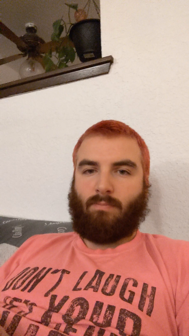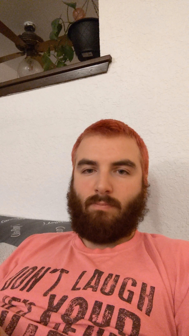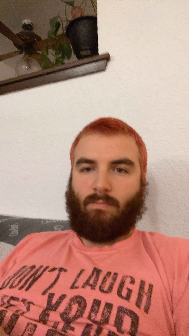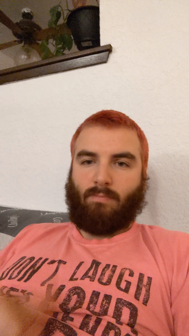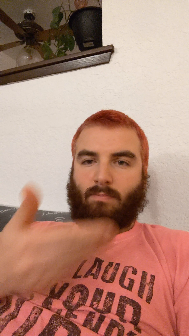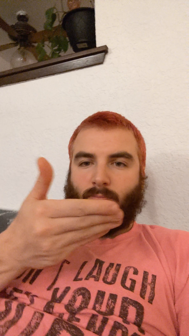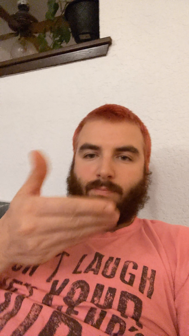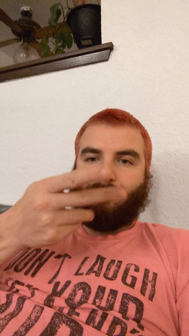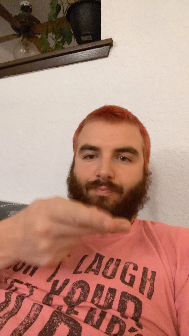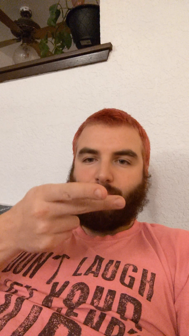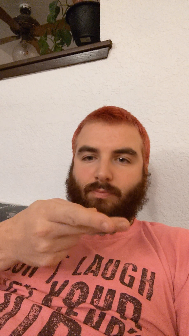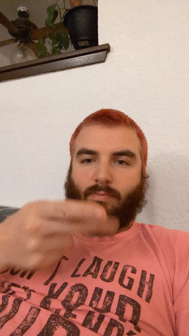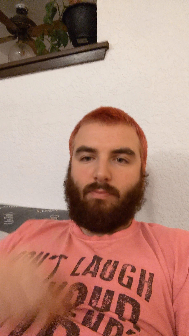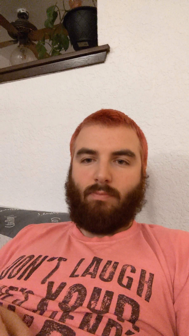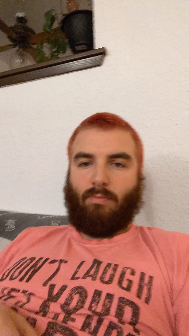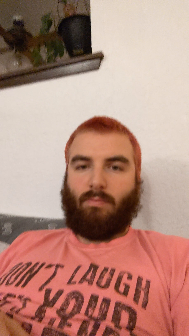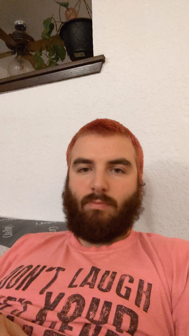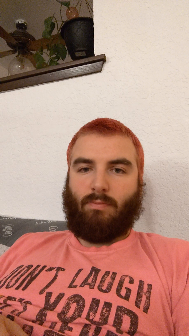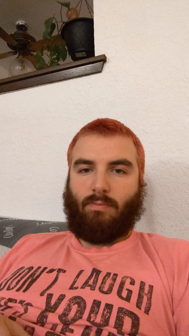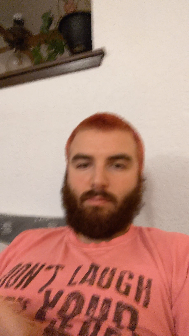babysitter